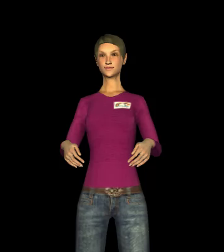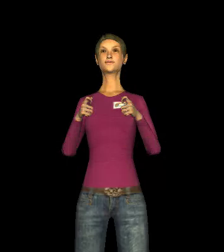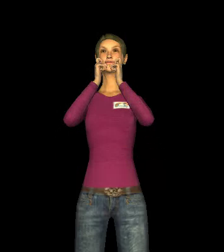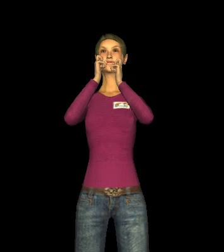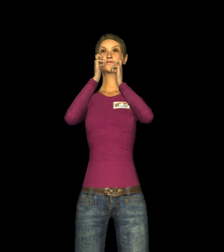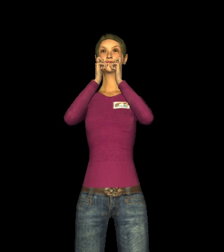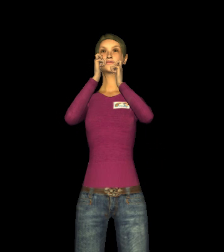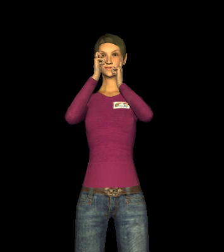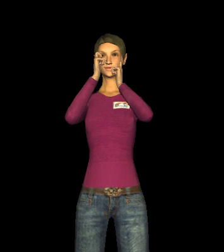يناقش